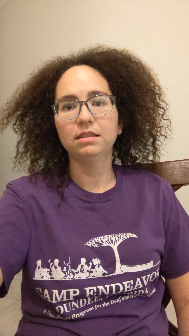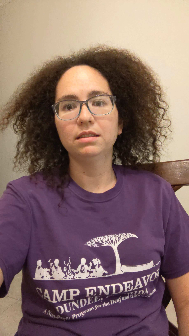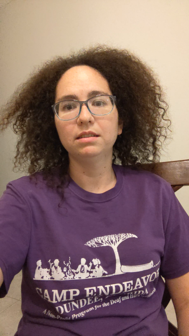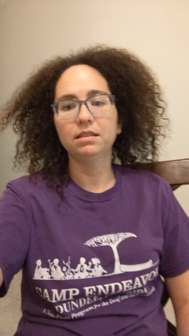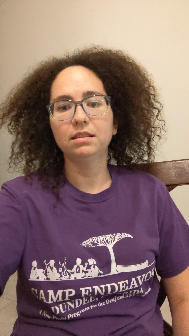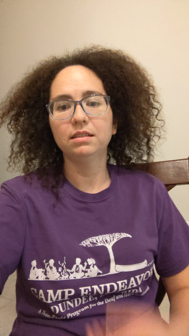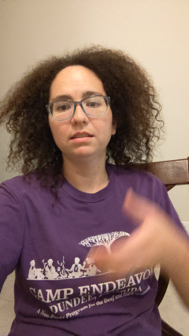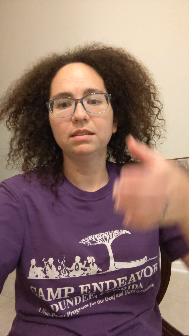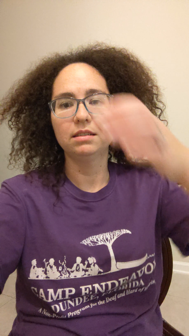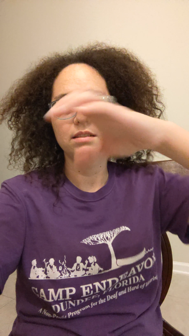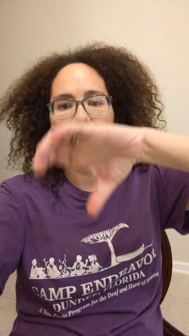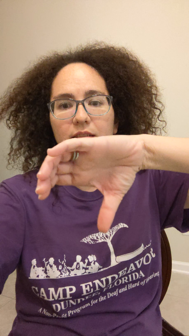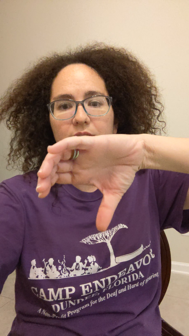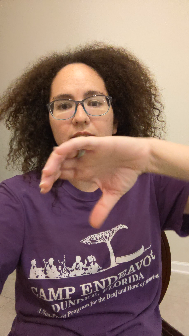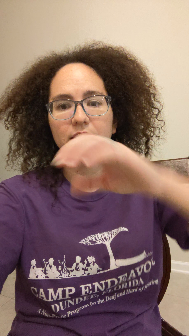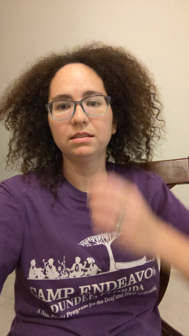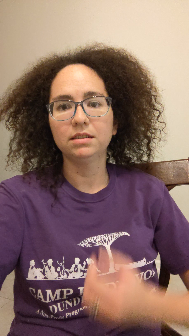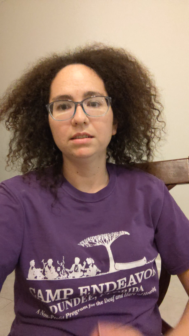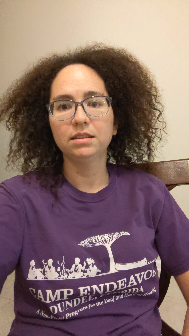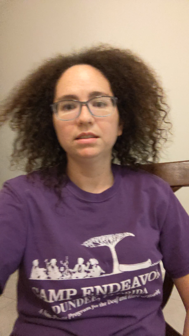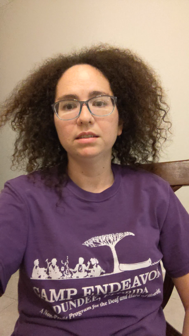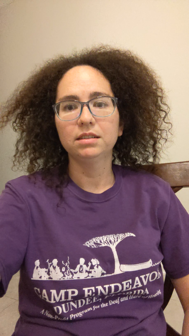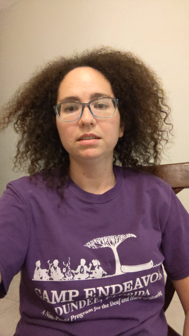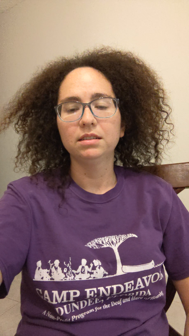dump